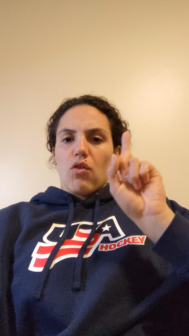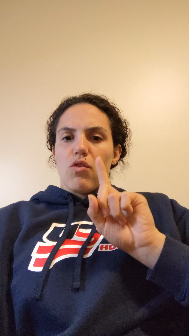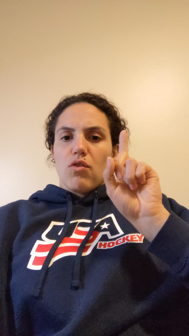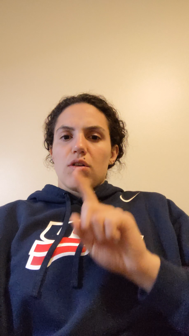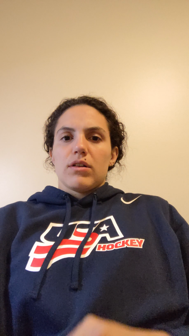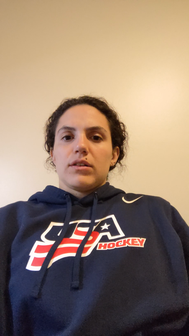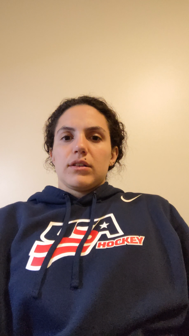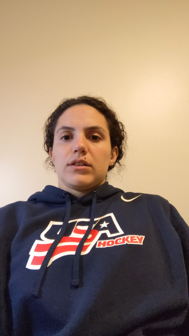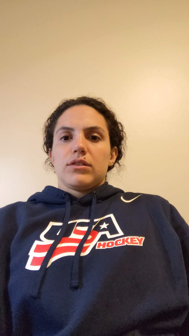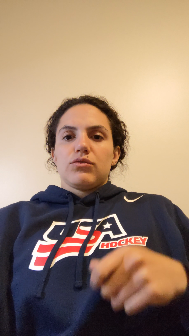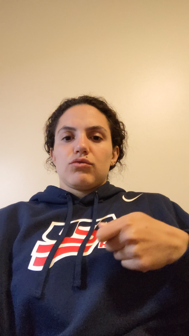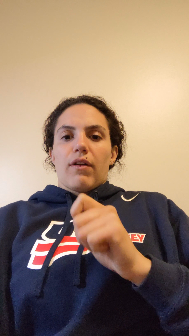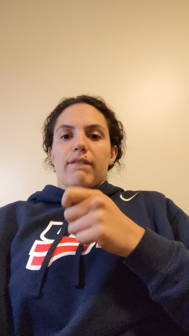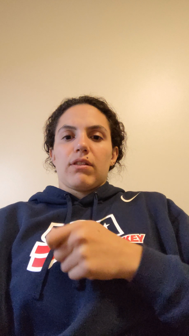shovel